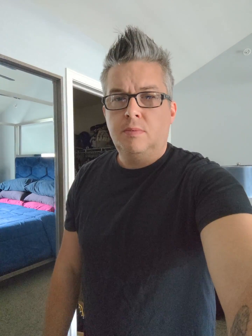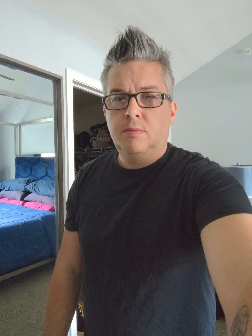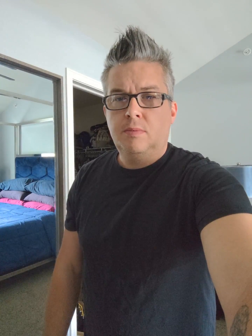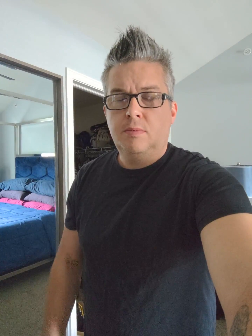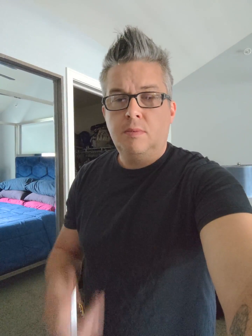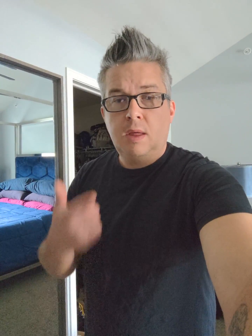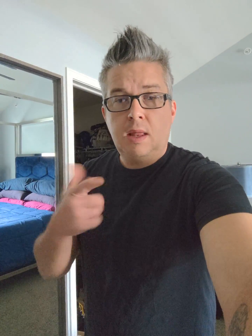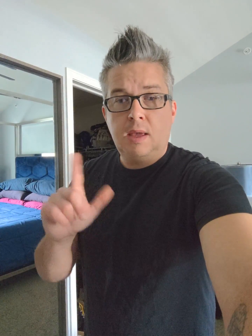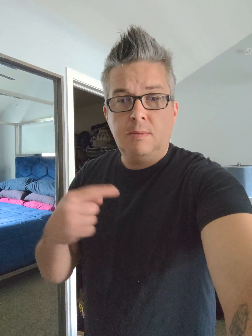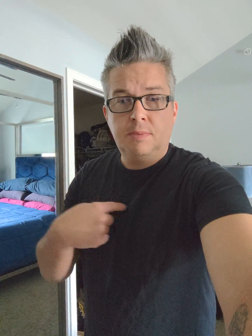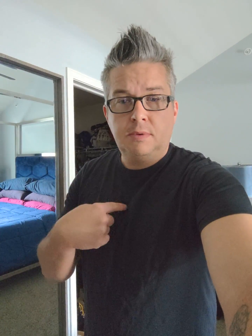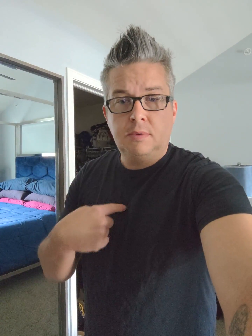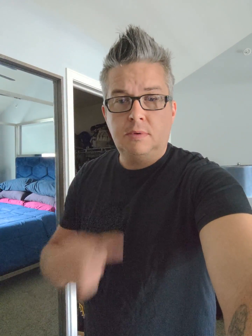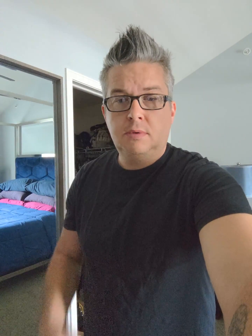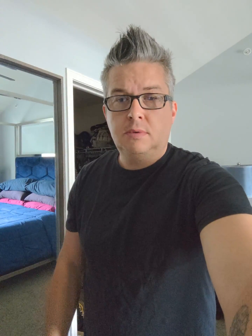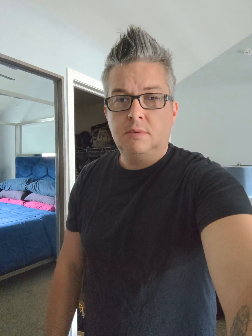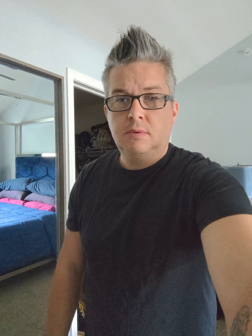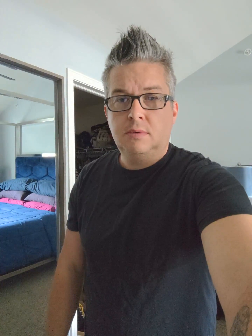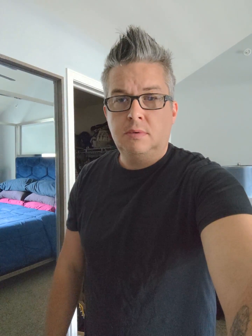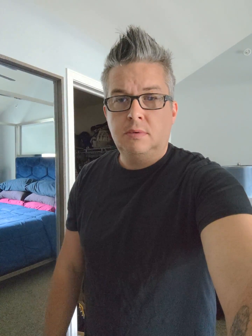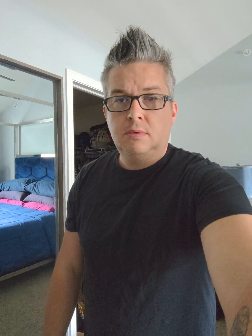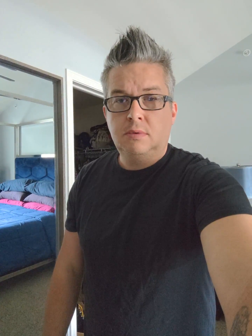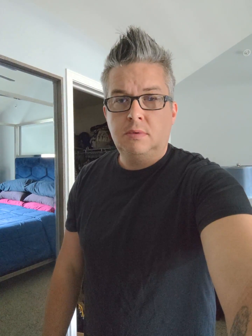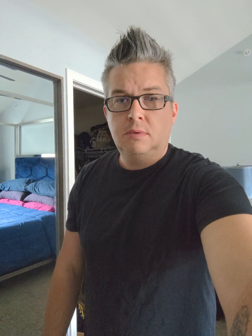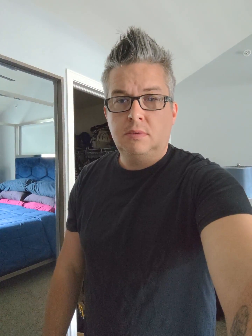let me